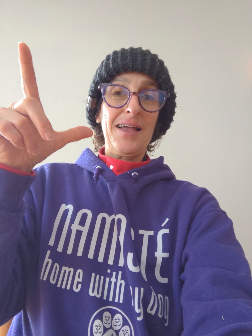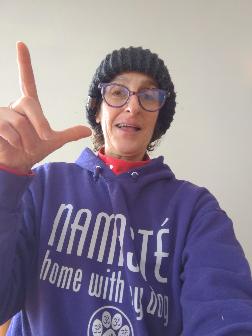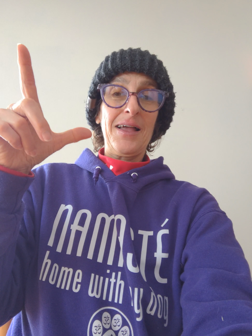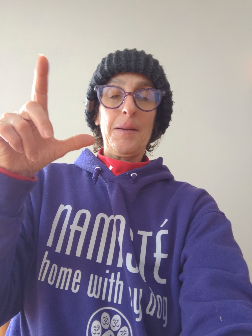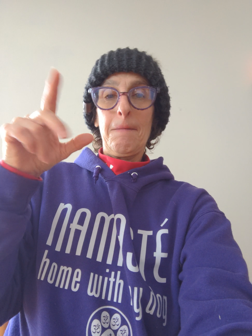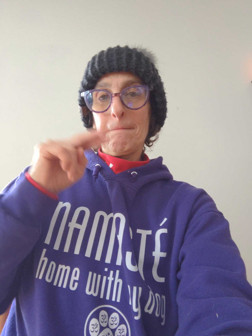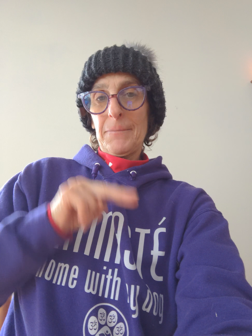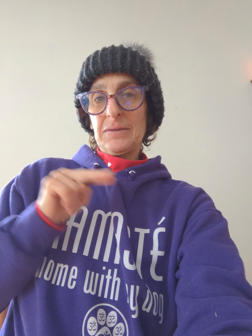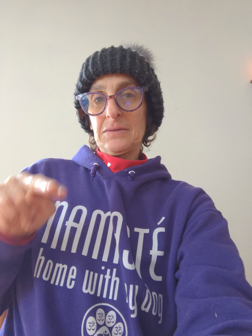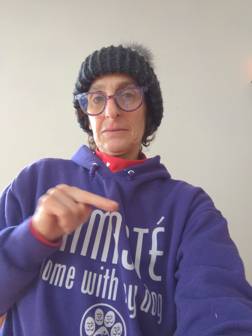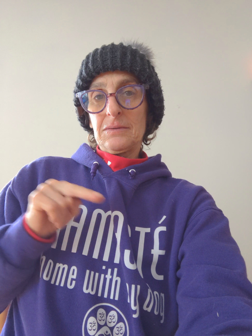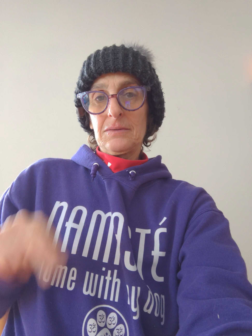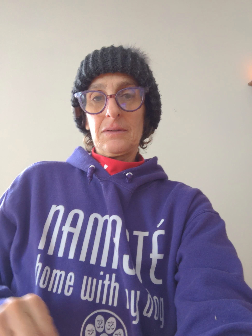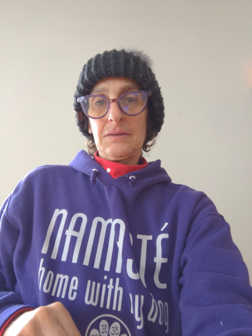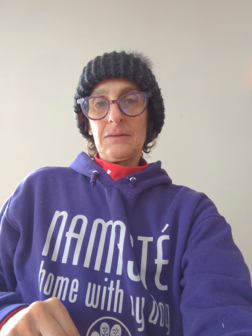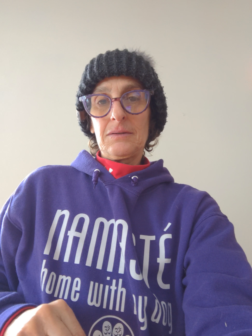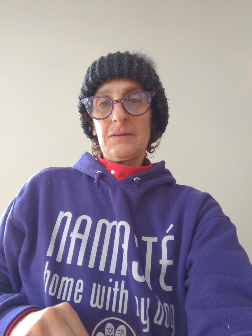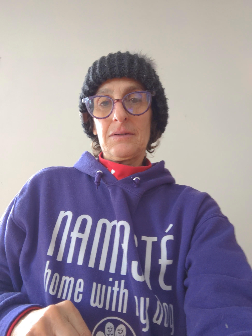puzzle